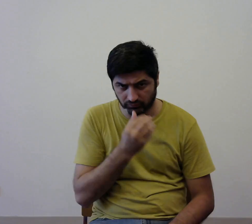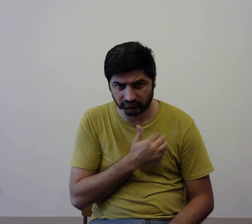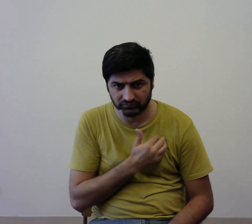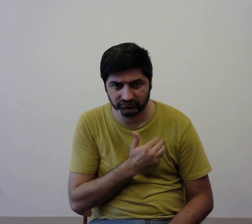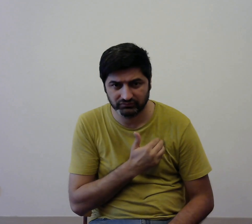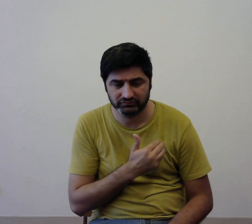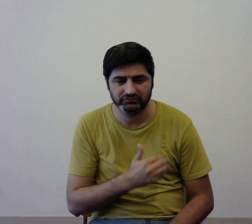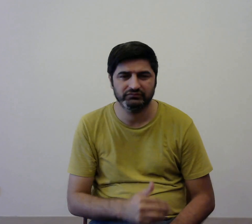istəmək